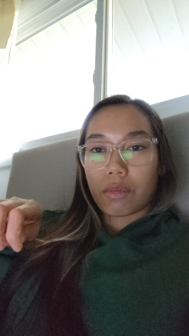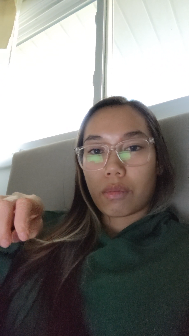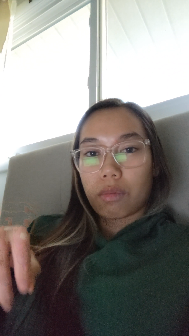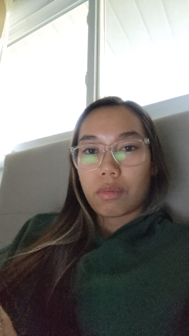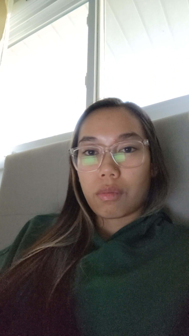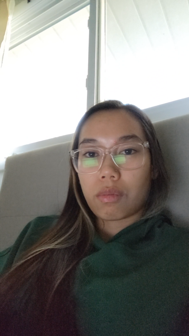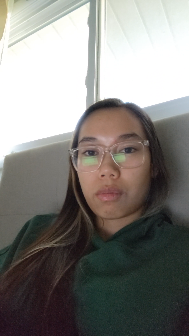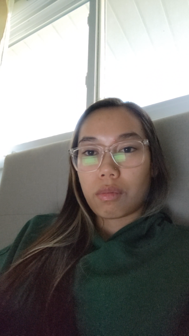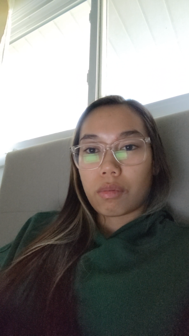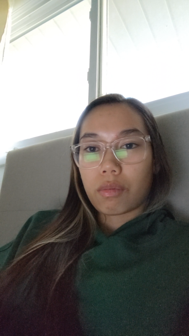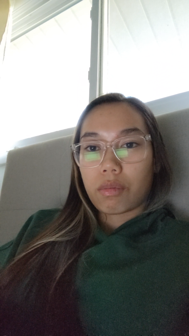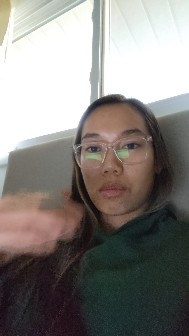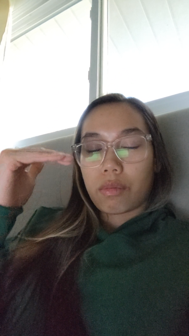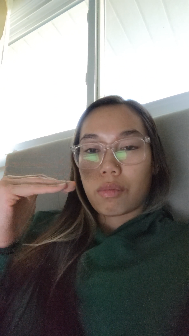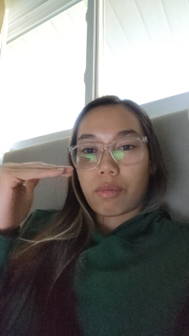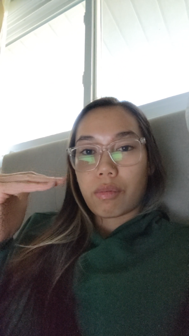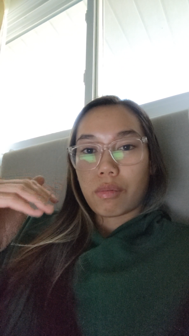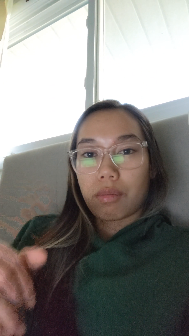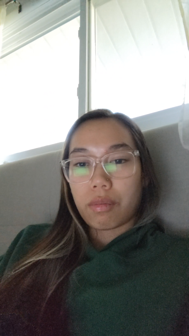little